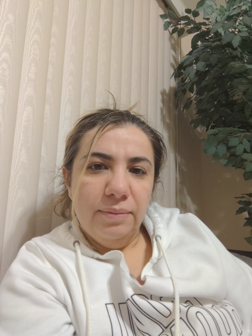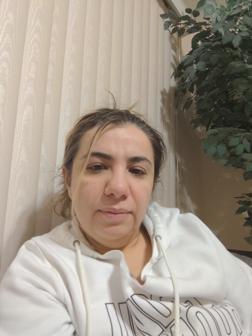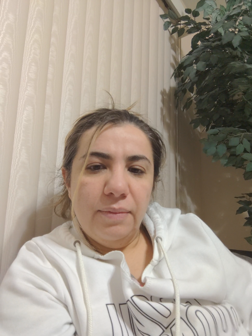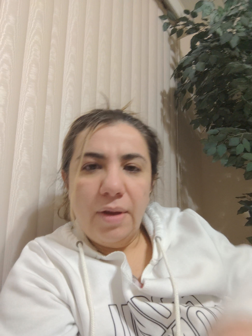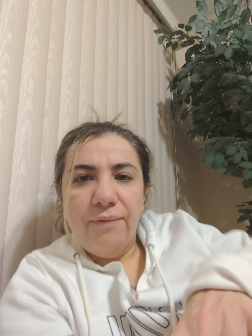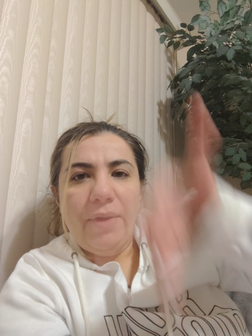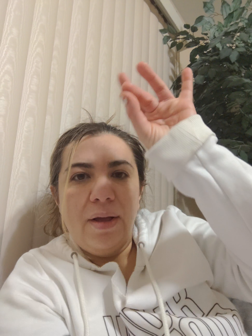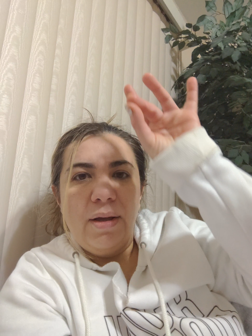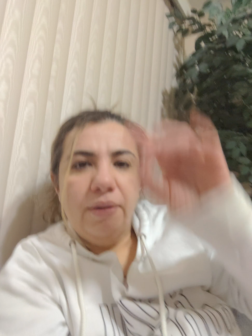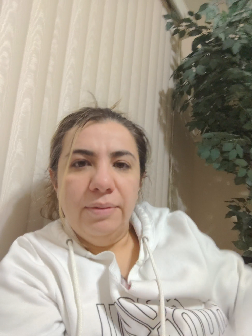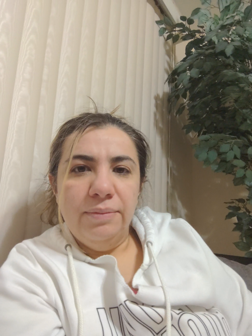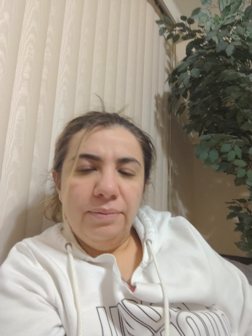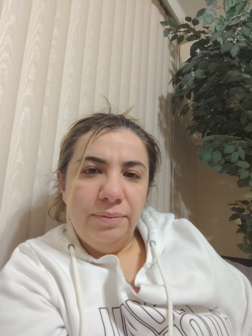find